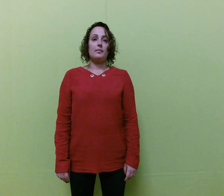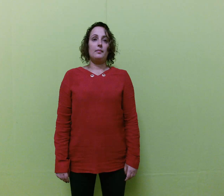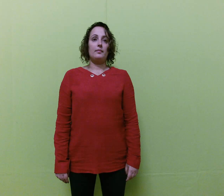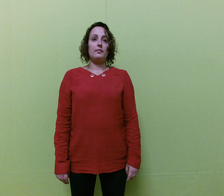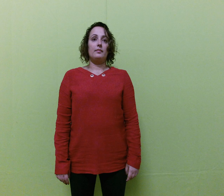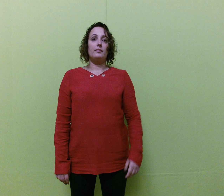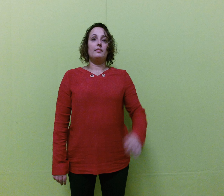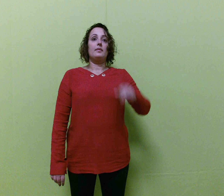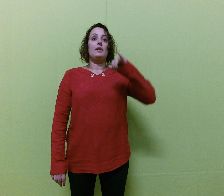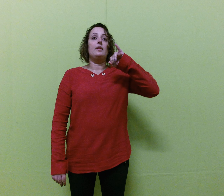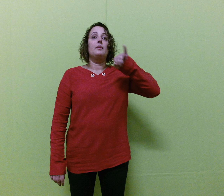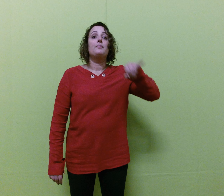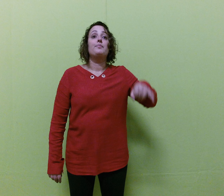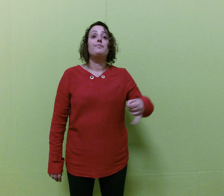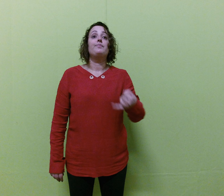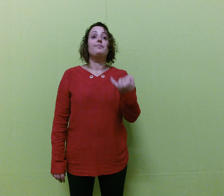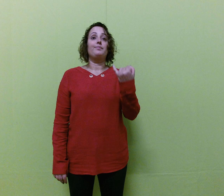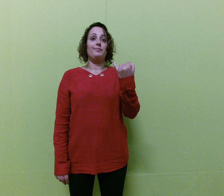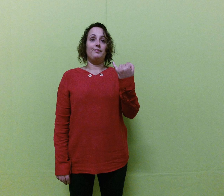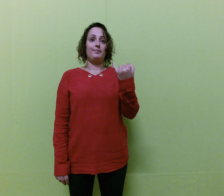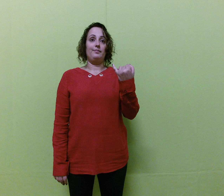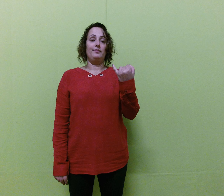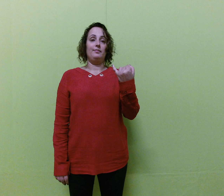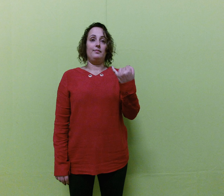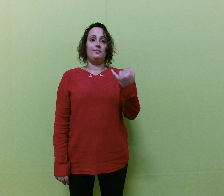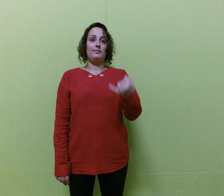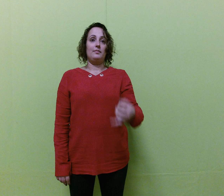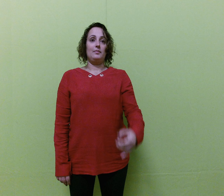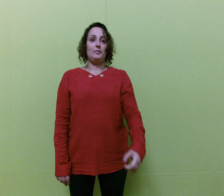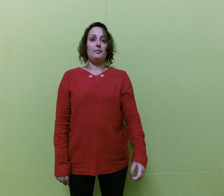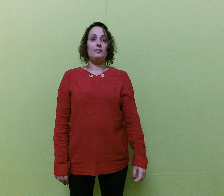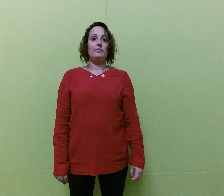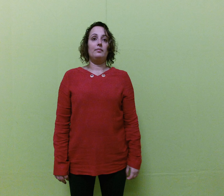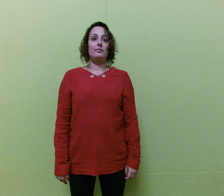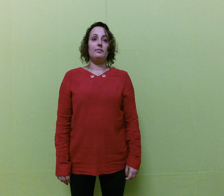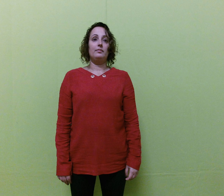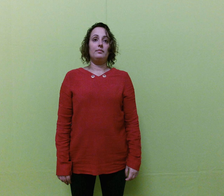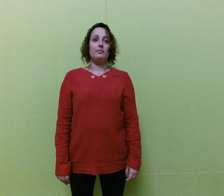aproveitar